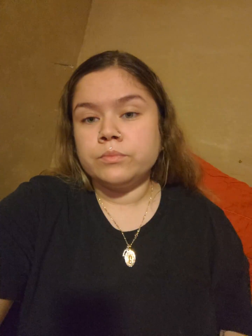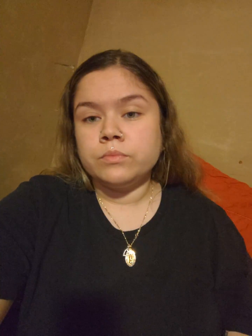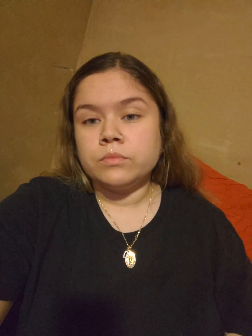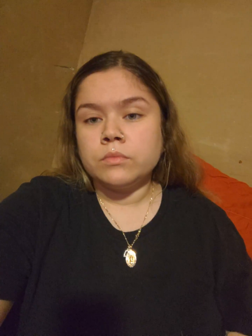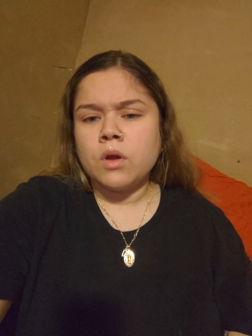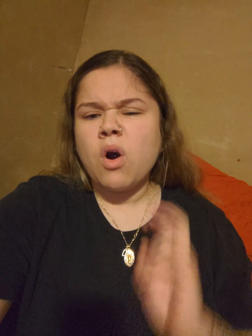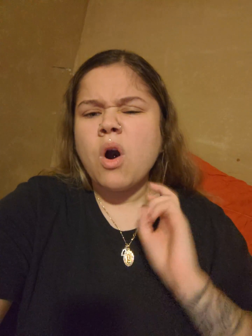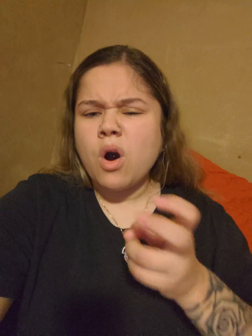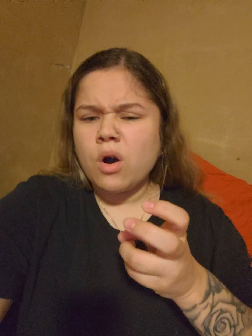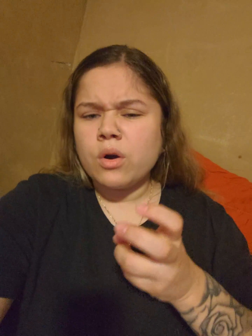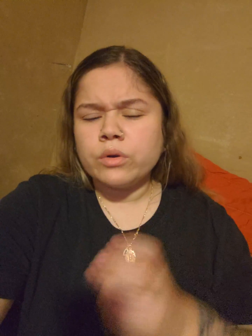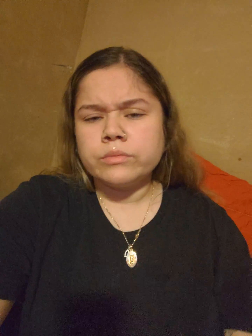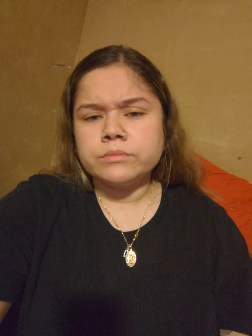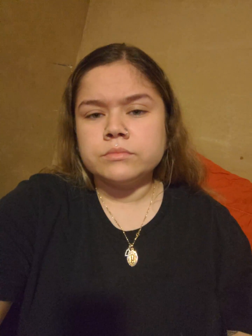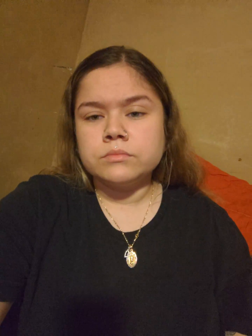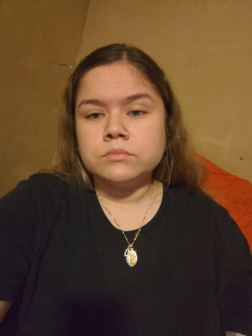hard